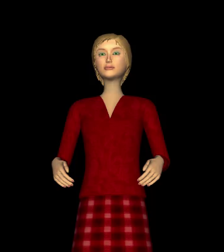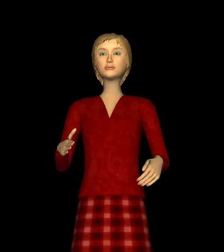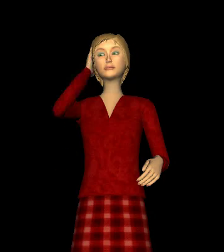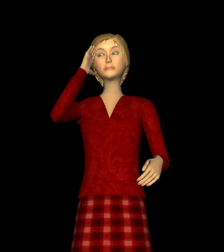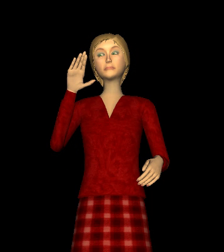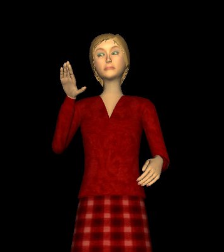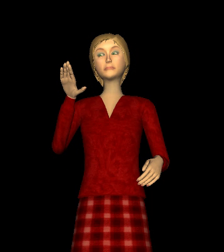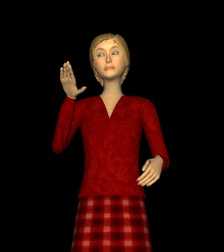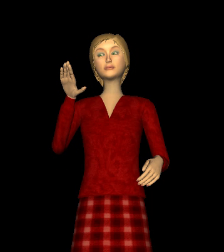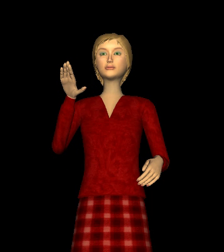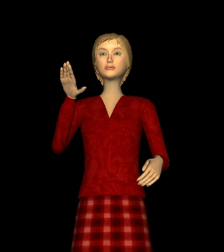لا أعلم